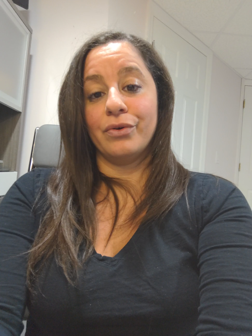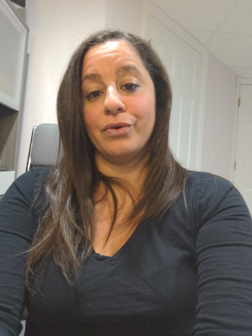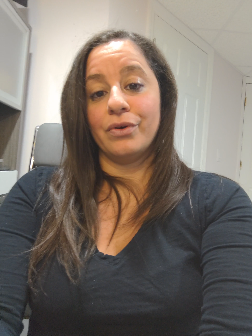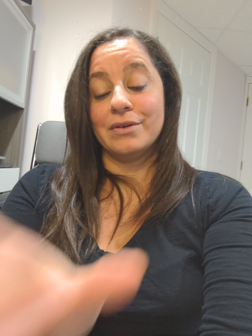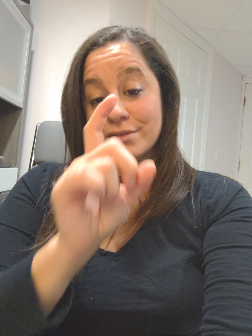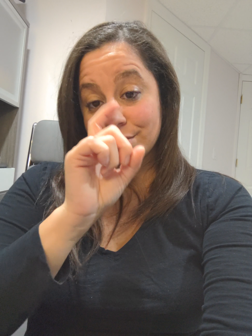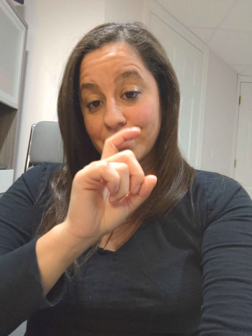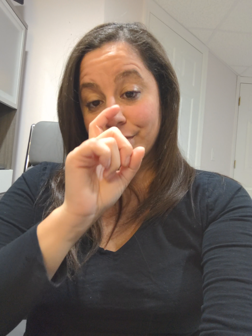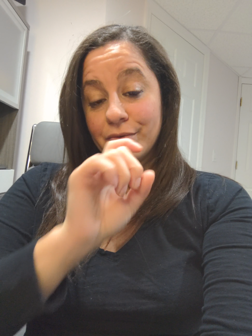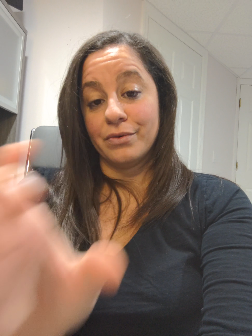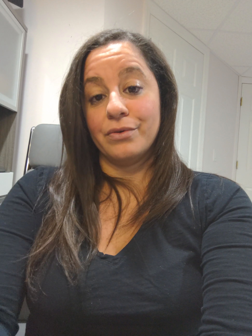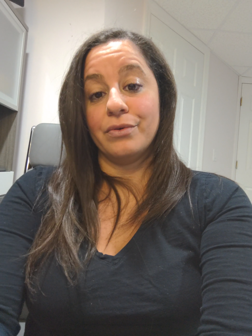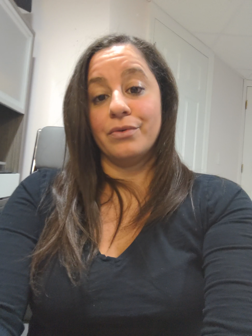doll